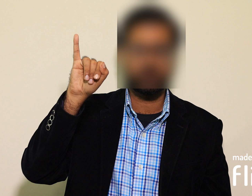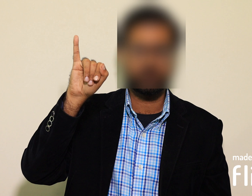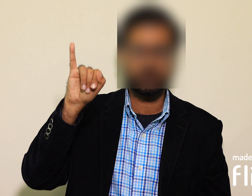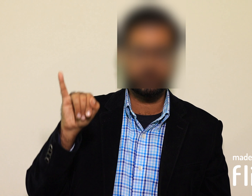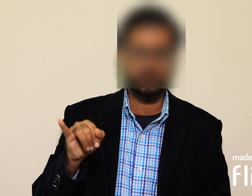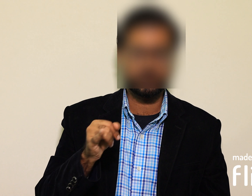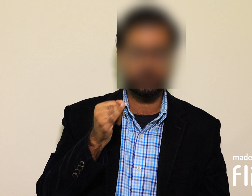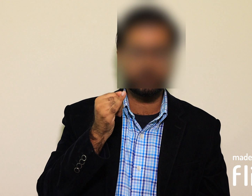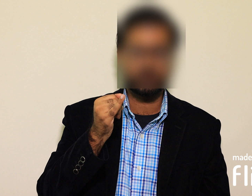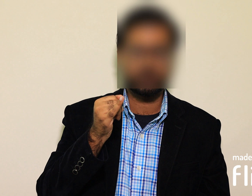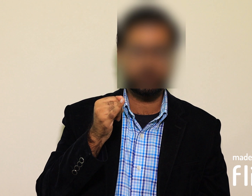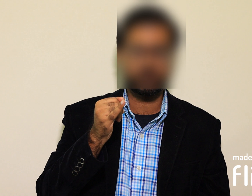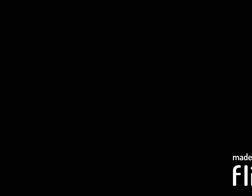ج